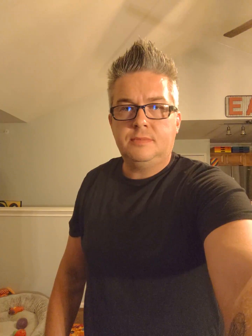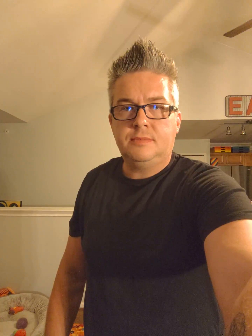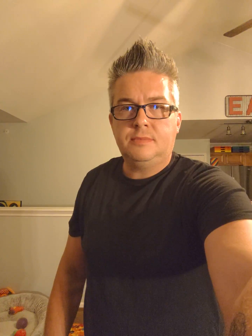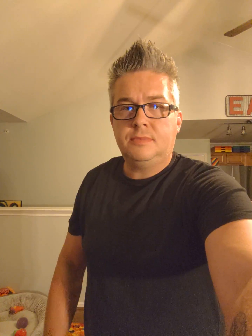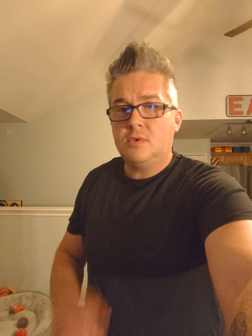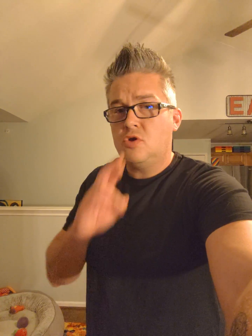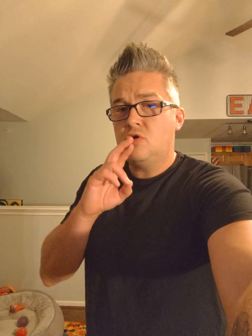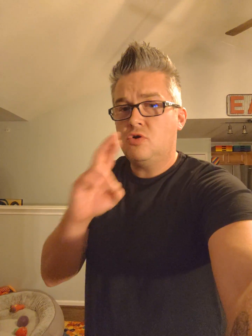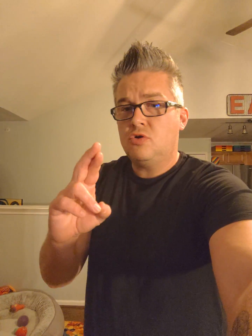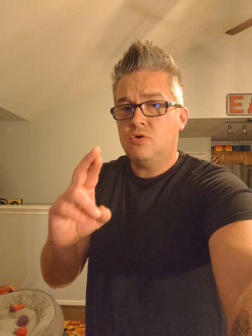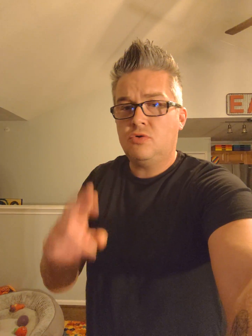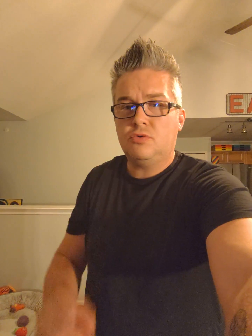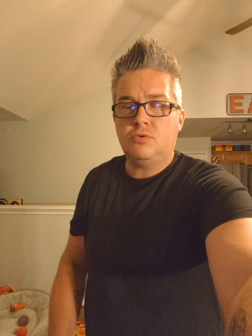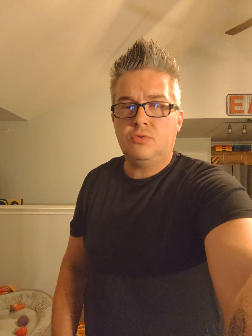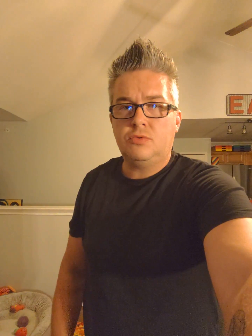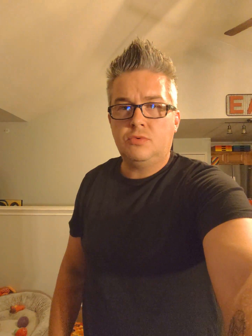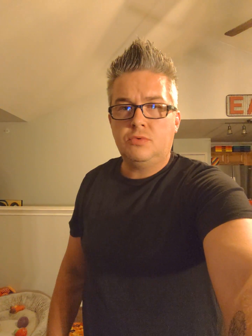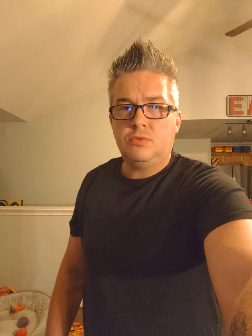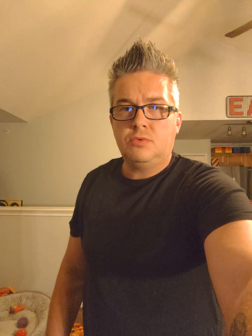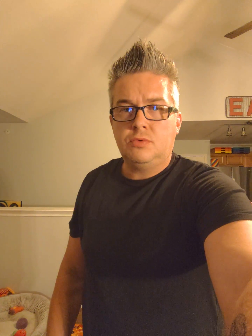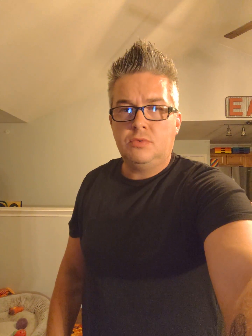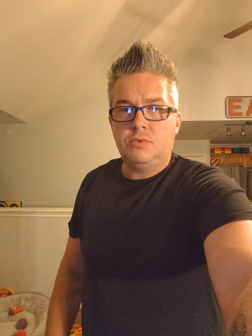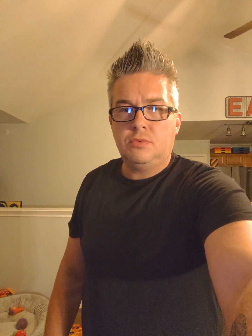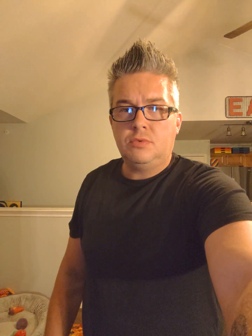are